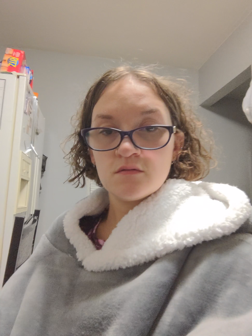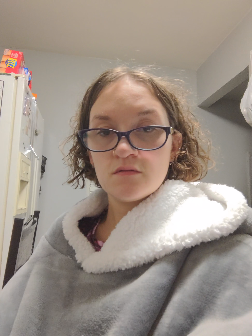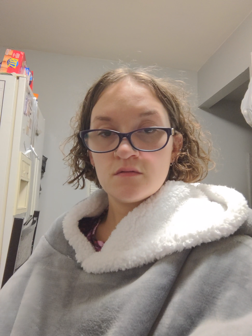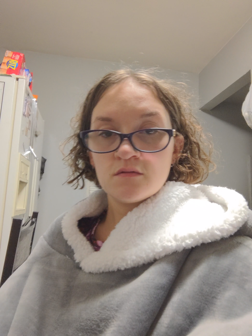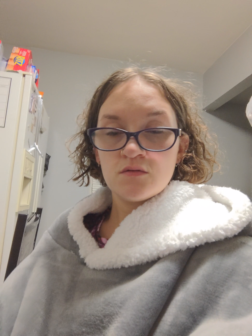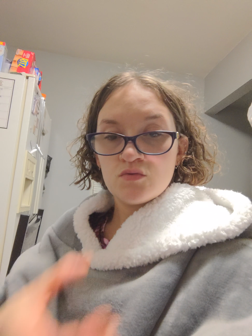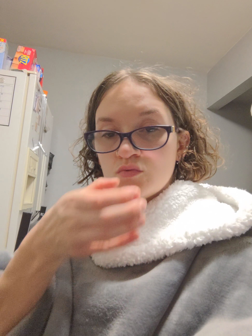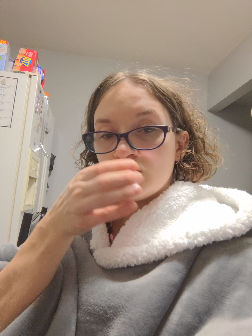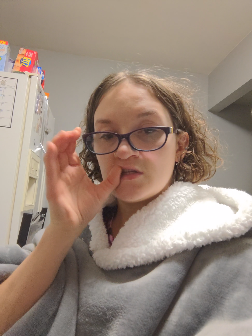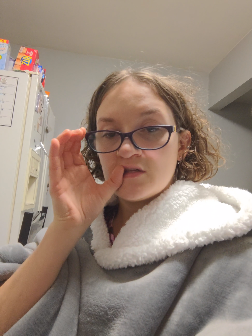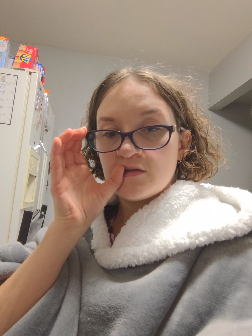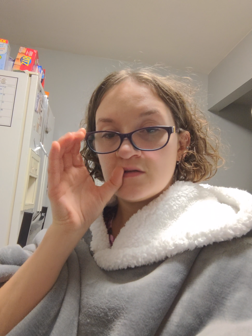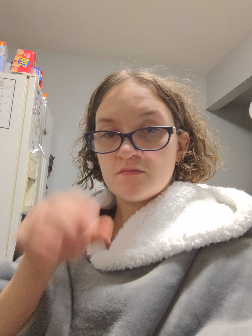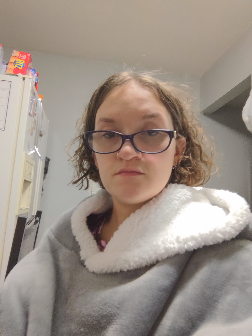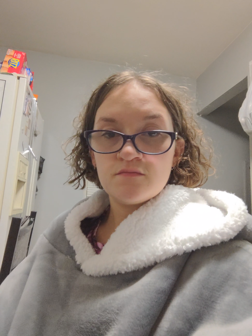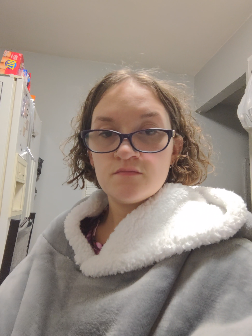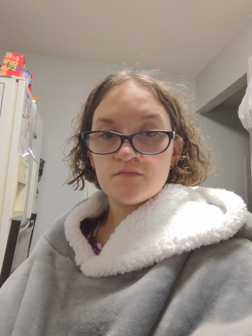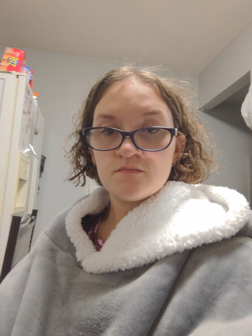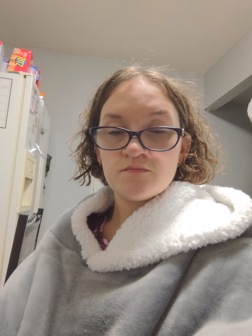drink